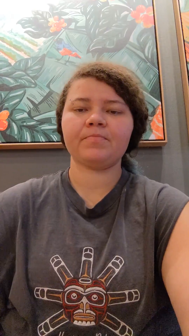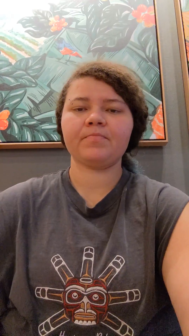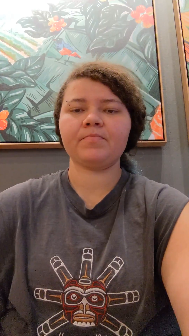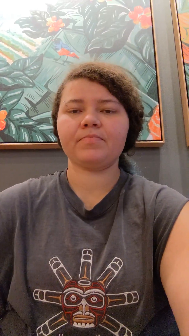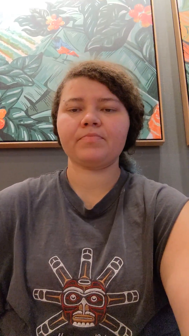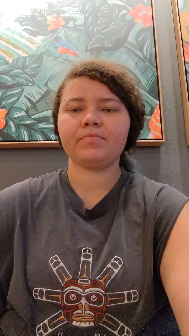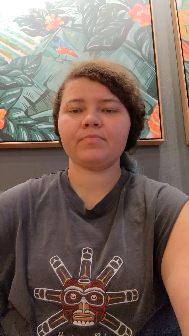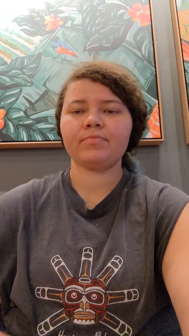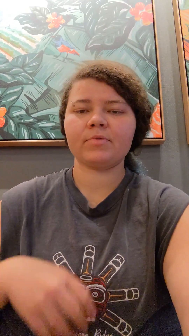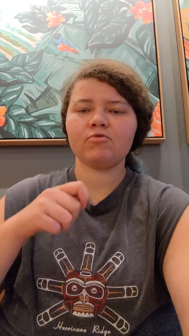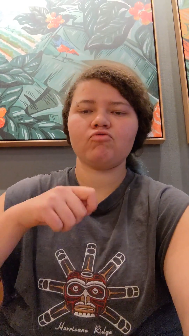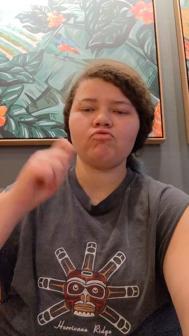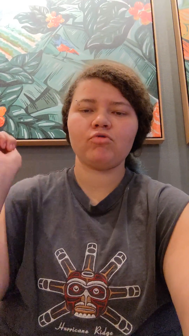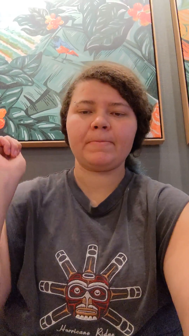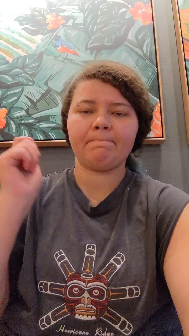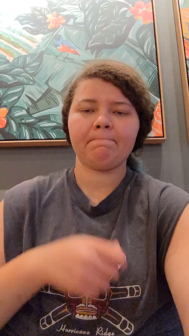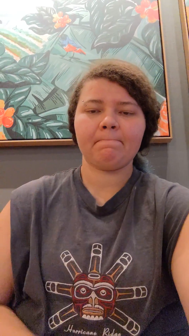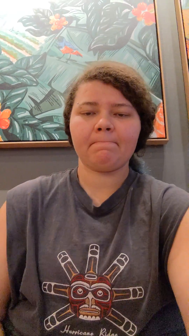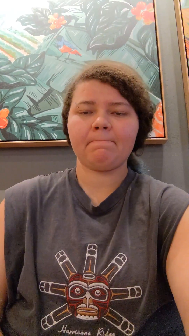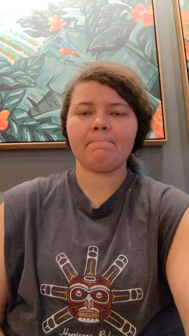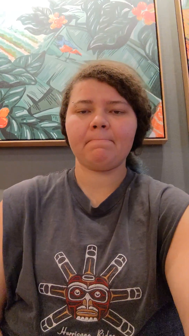rip